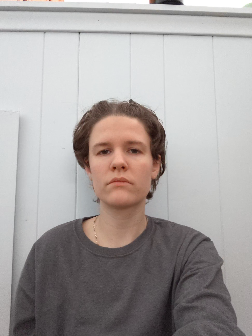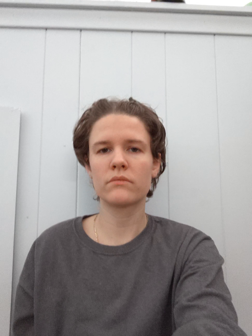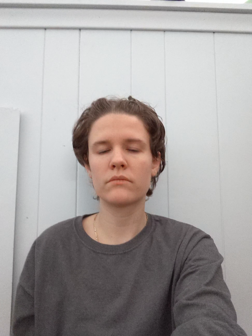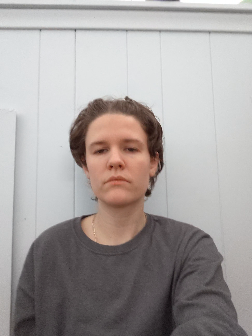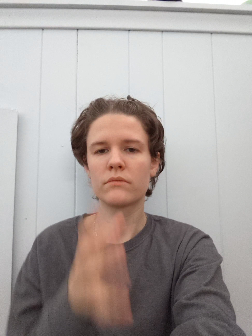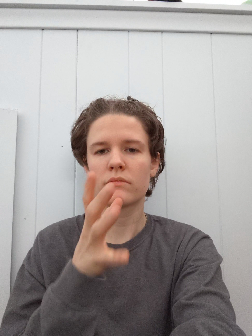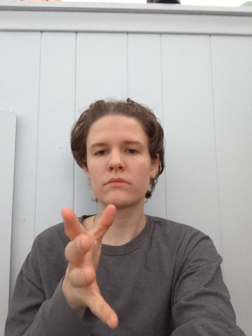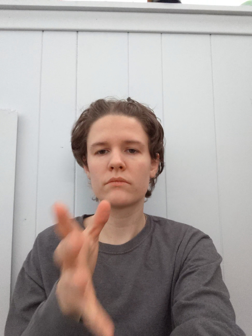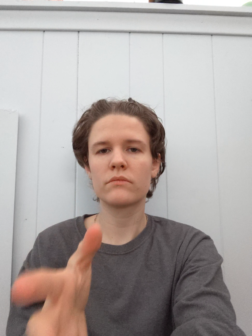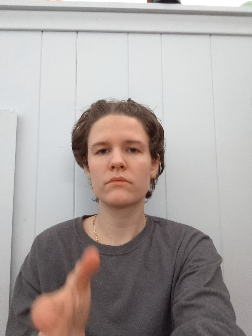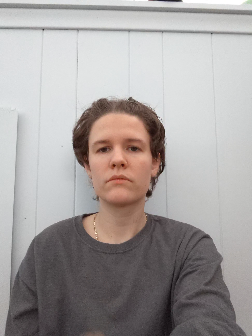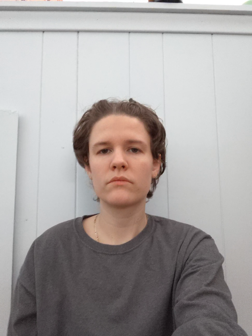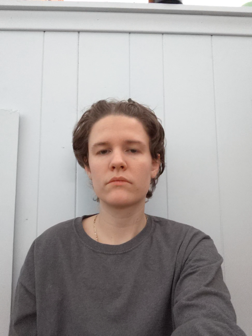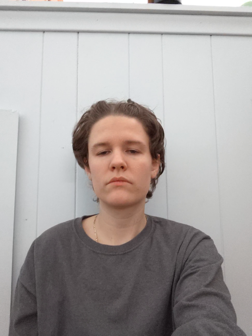grandma